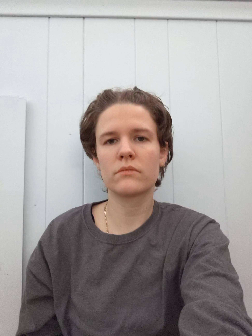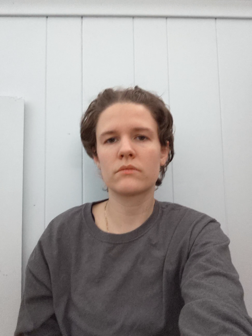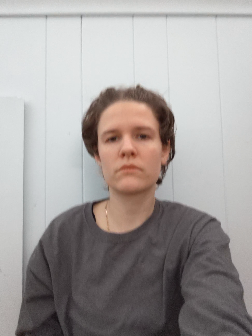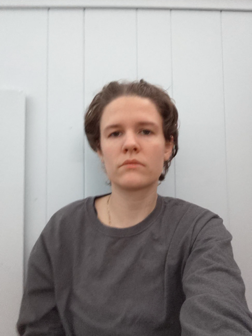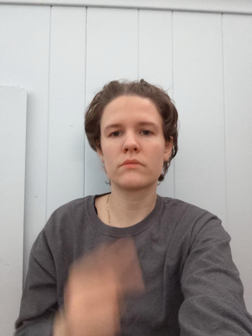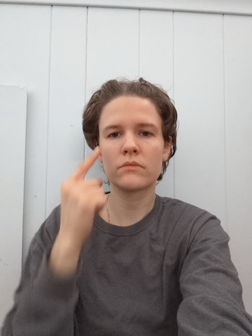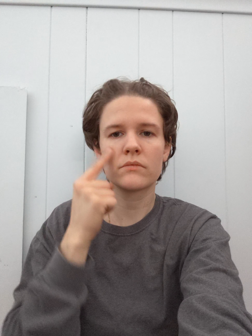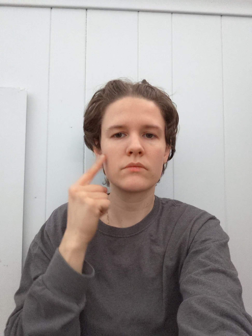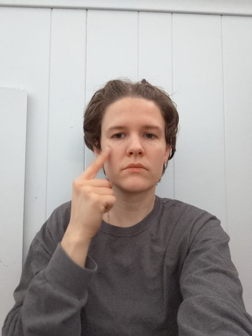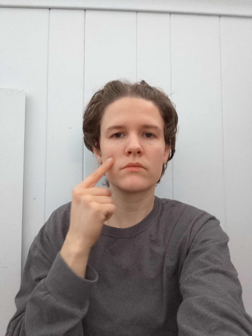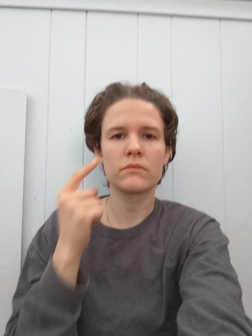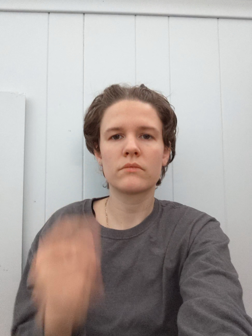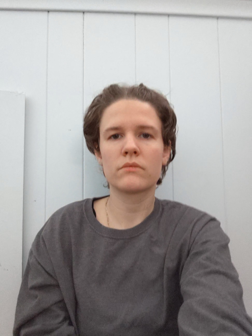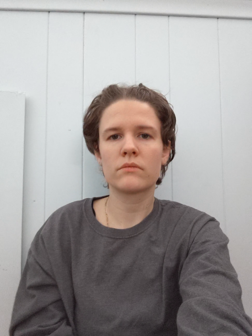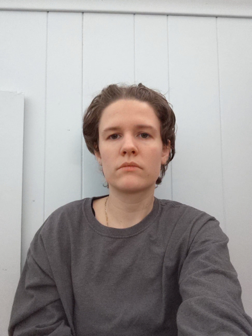cheek